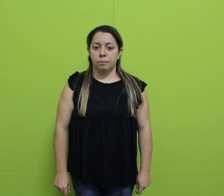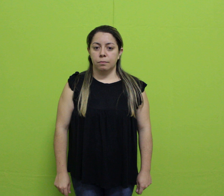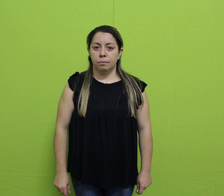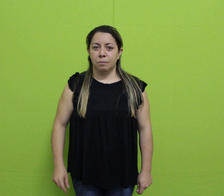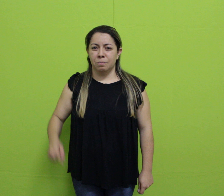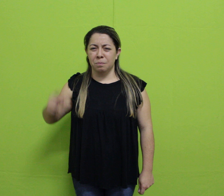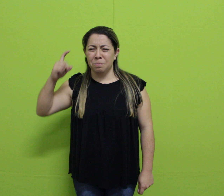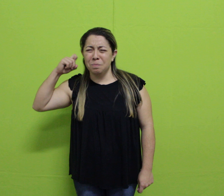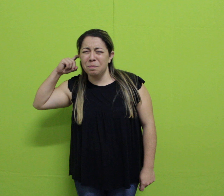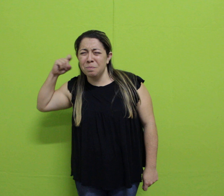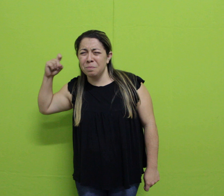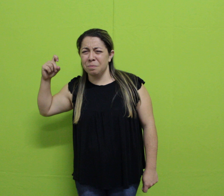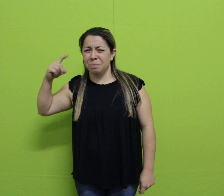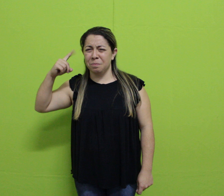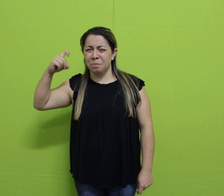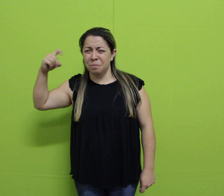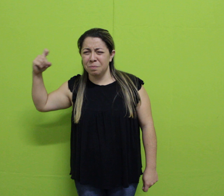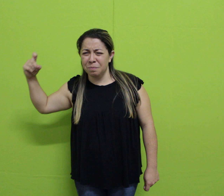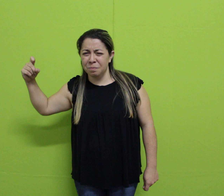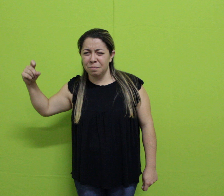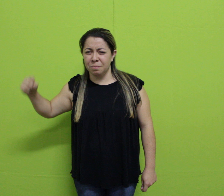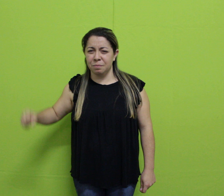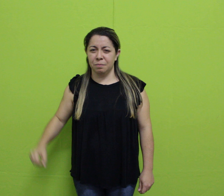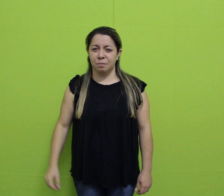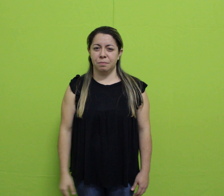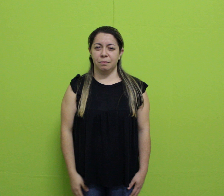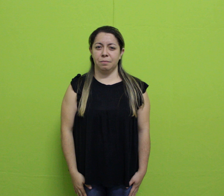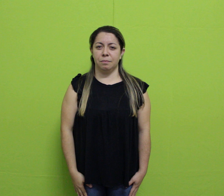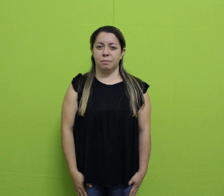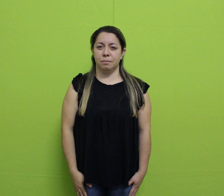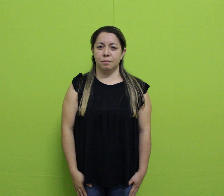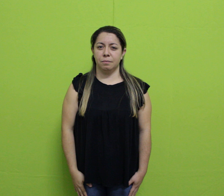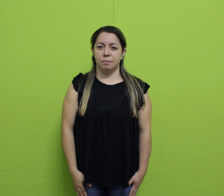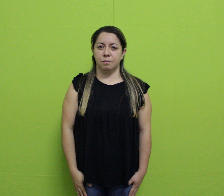barulho